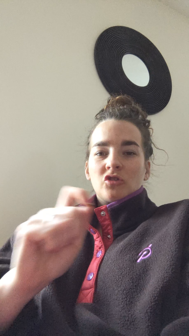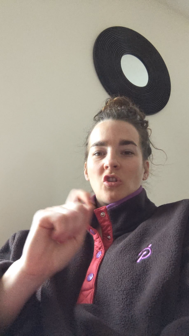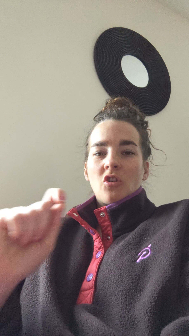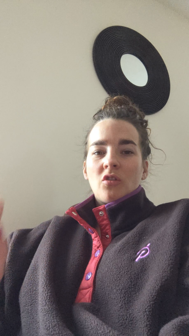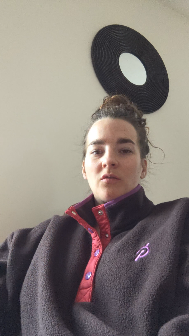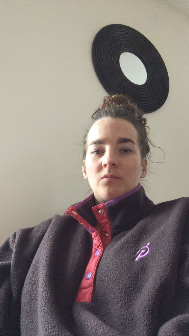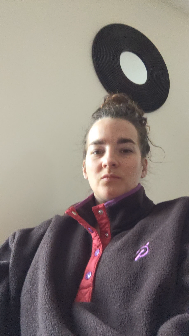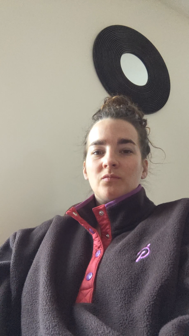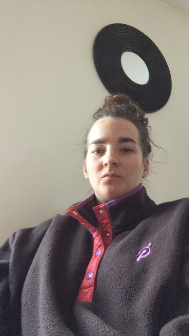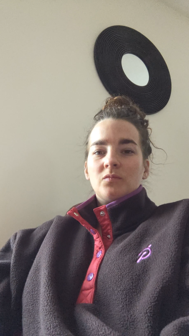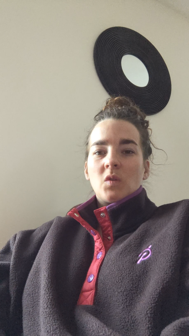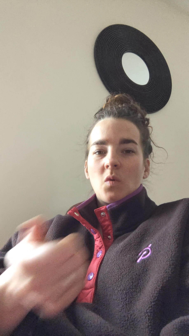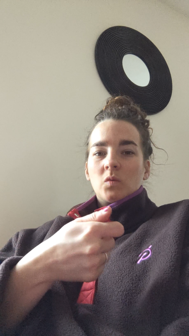hose